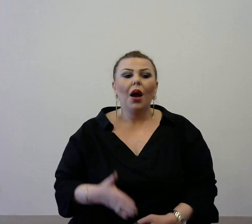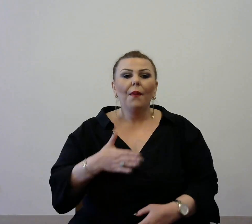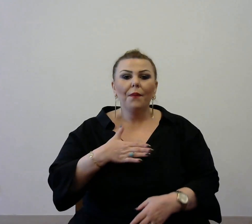mən